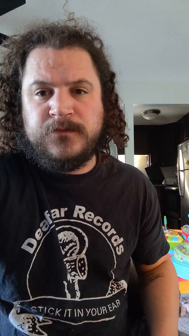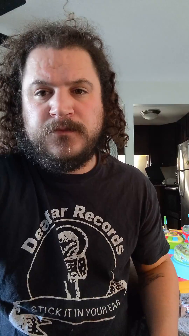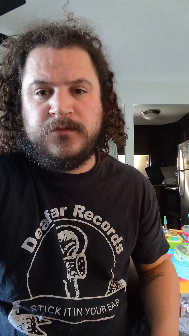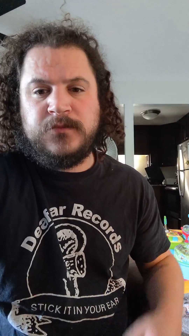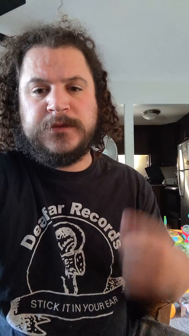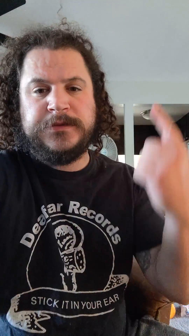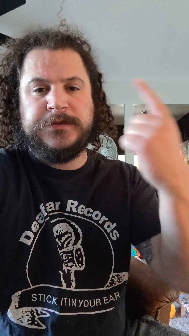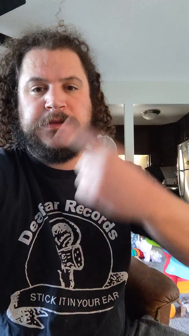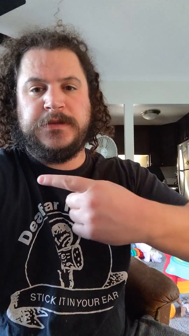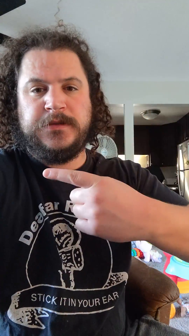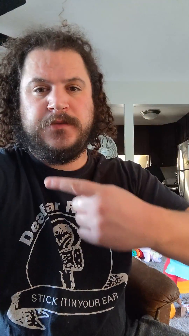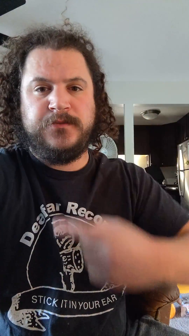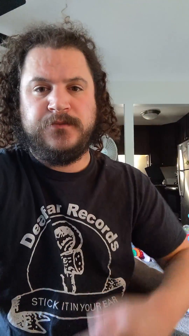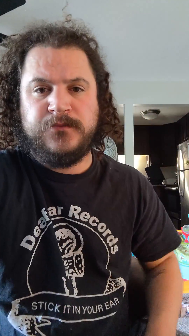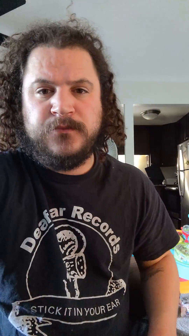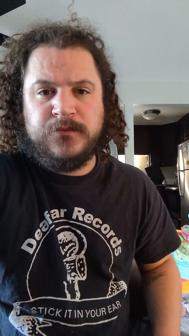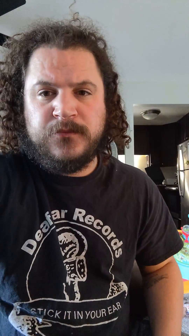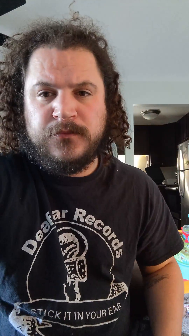day